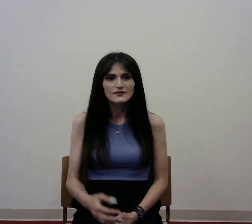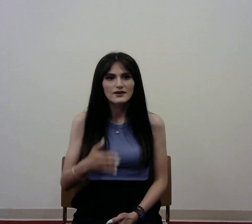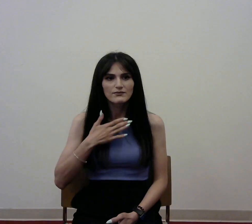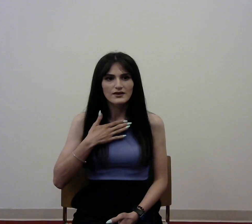mən